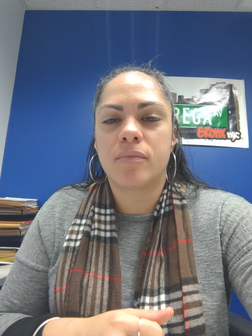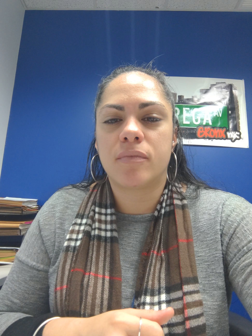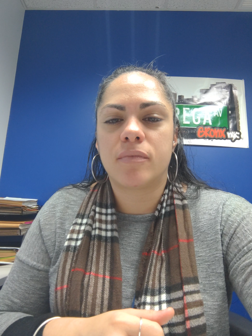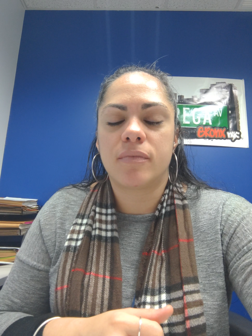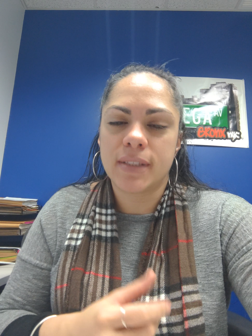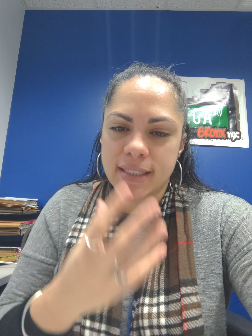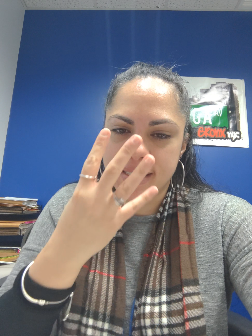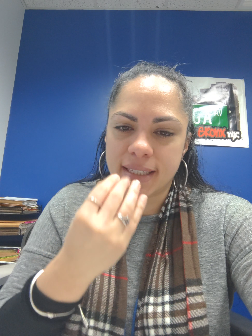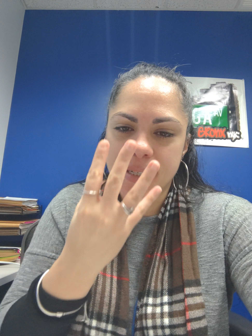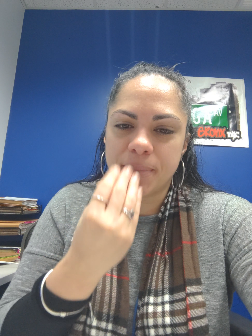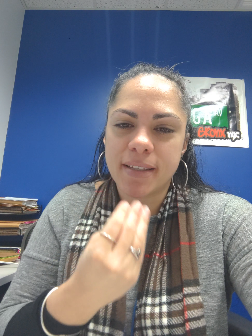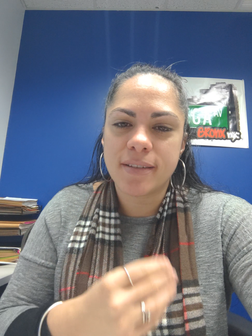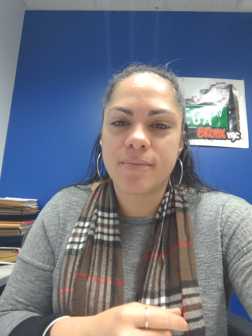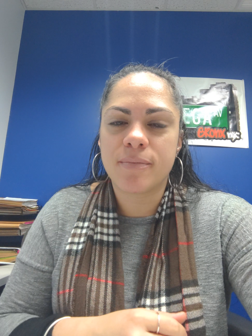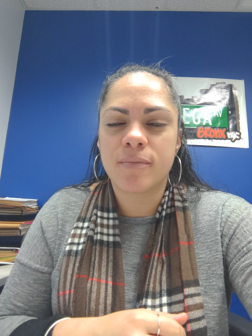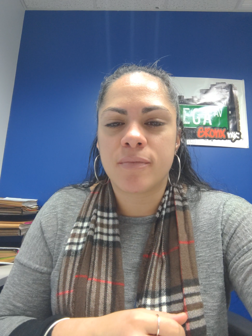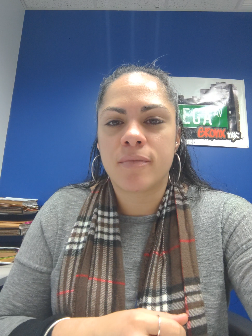sleepy